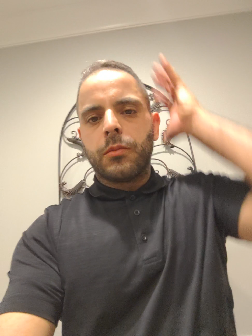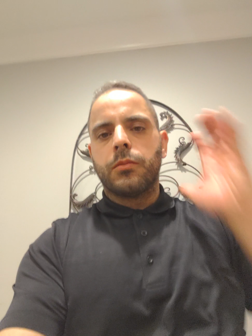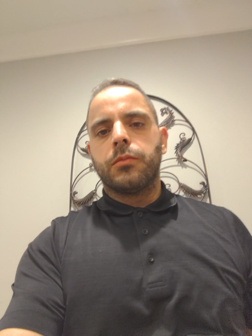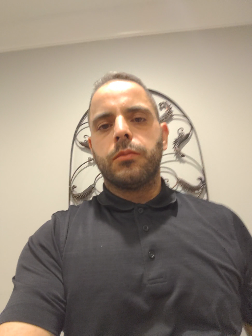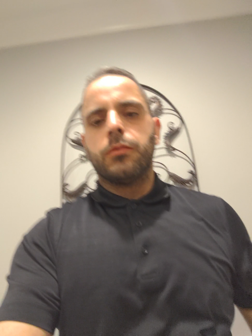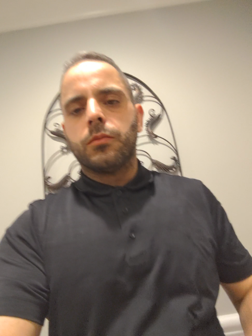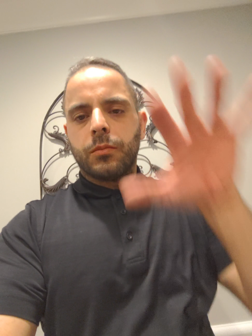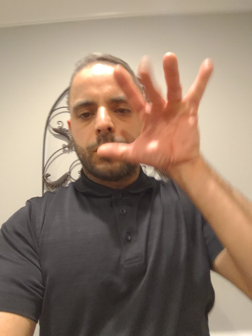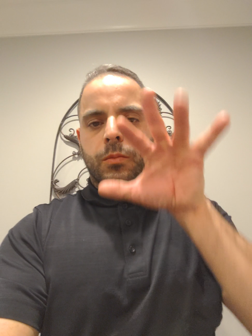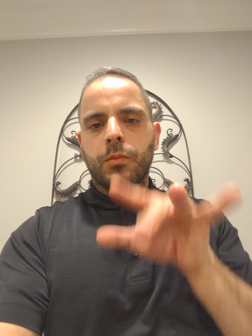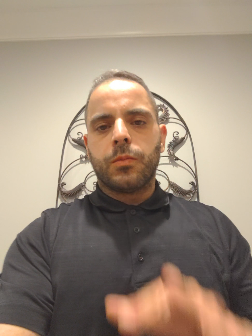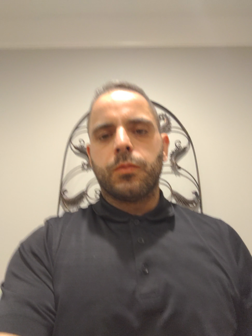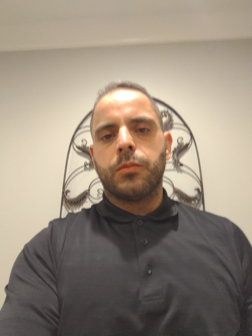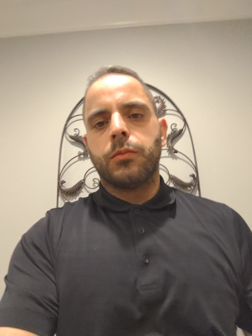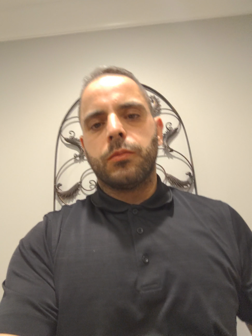snow